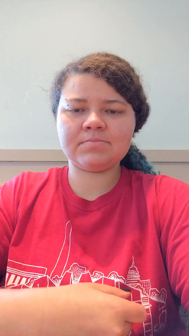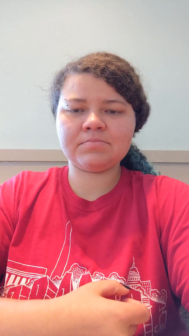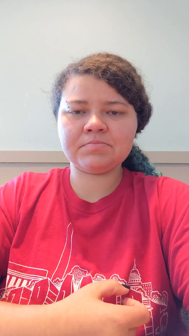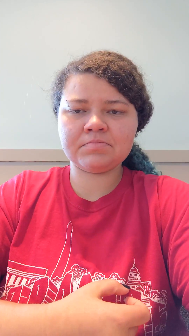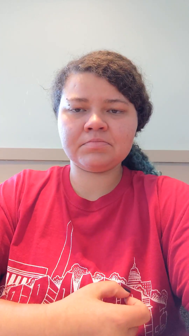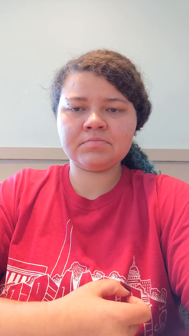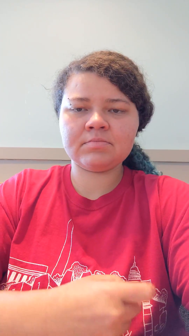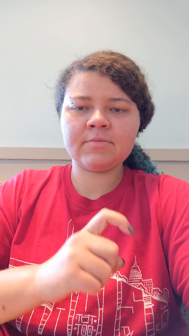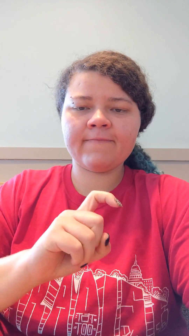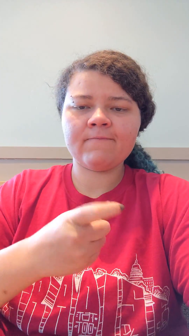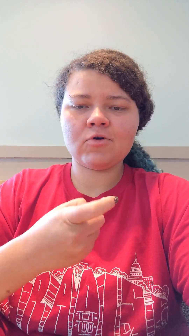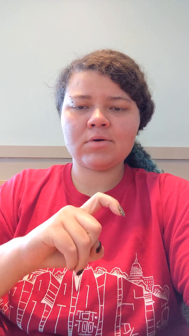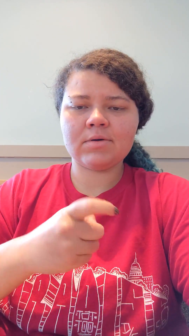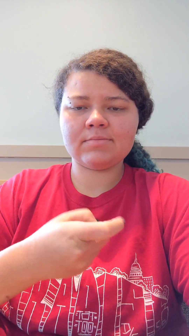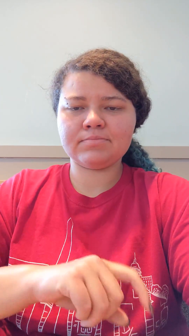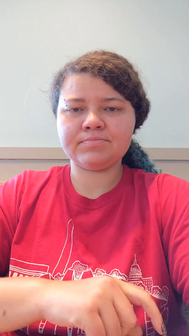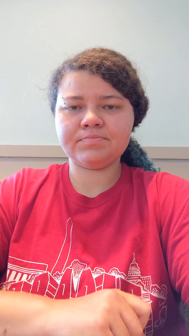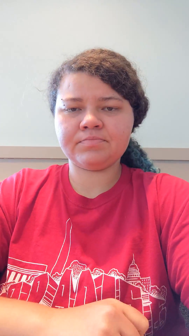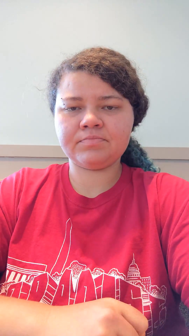friend